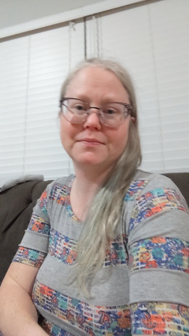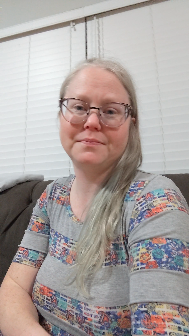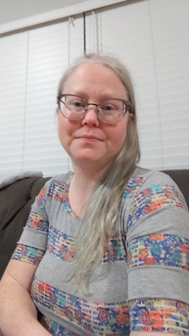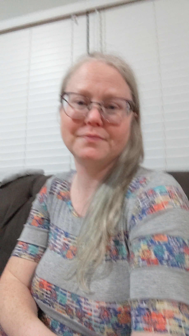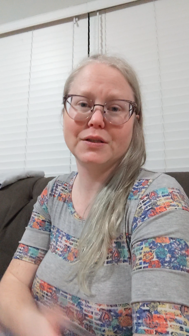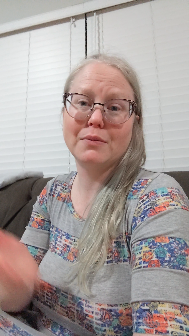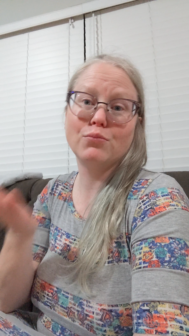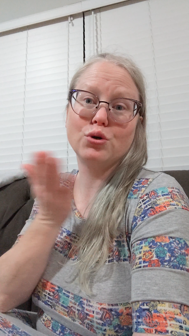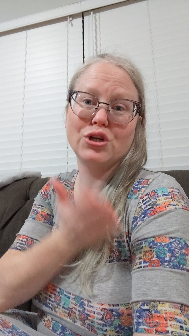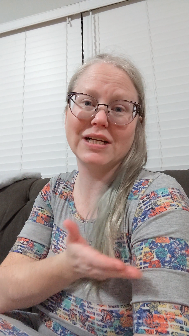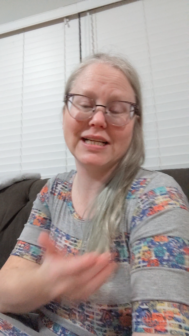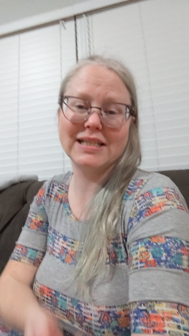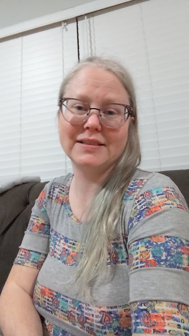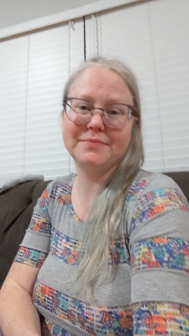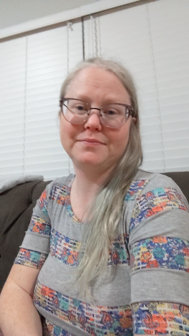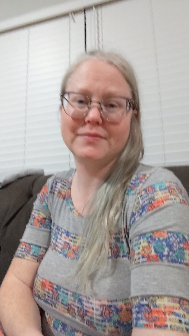bring